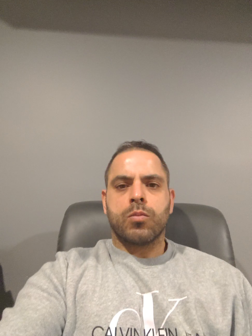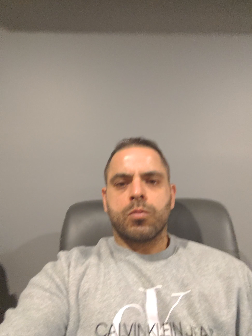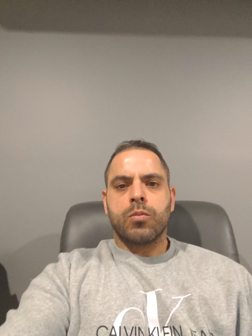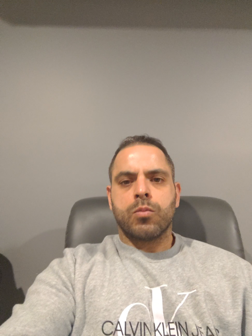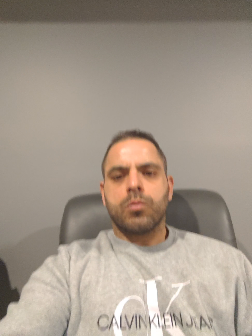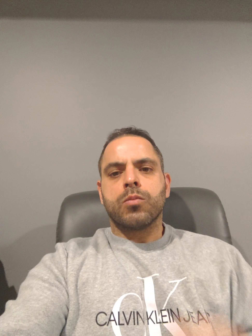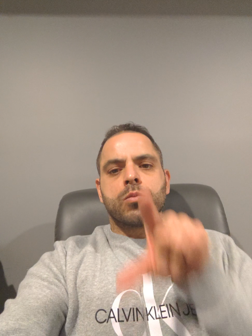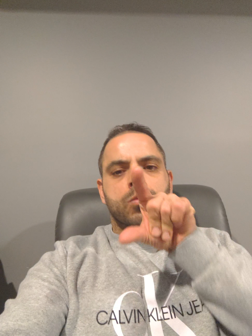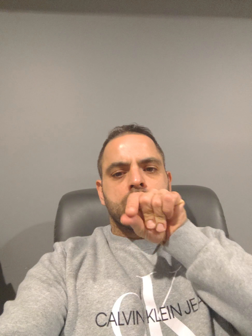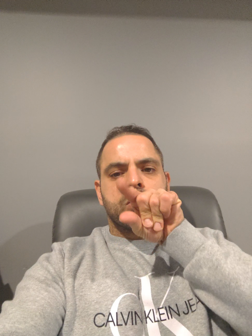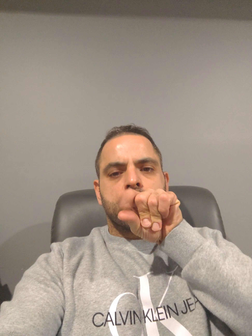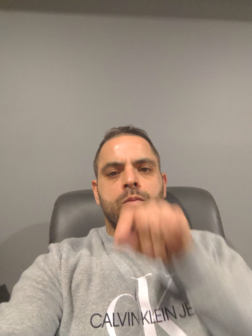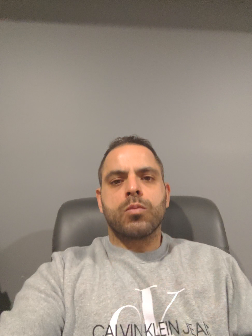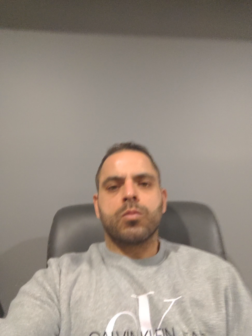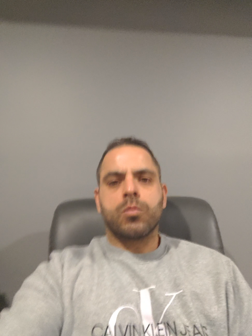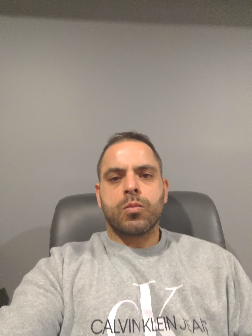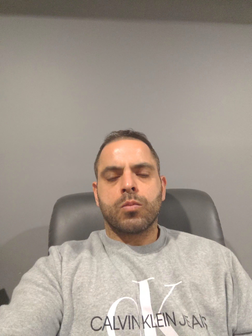goose